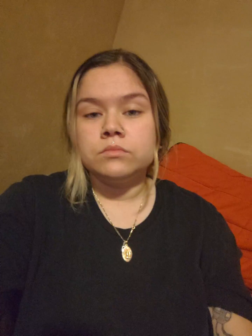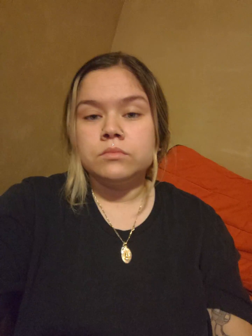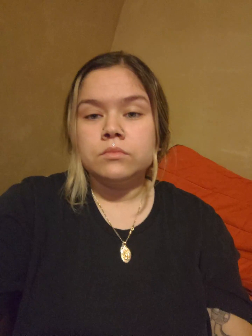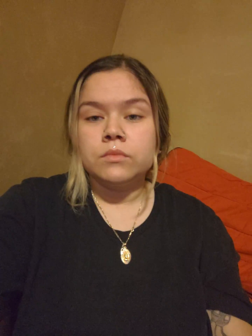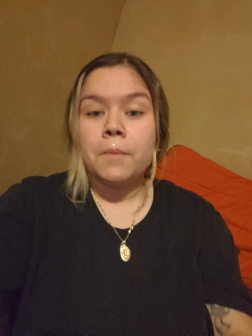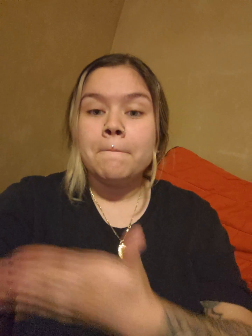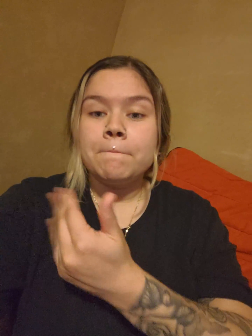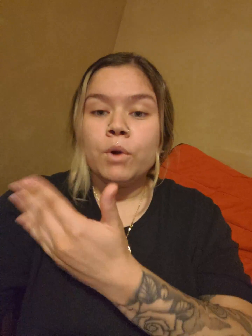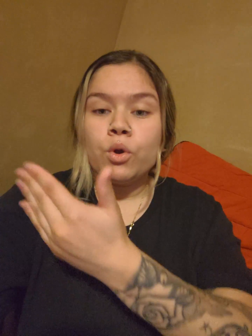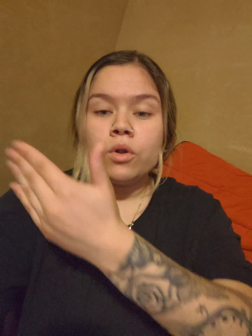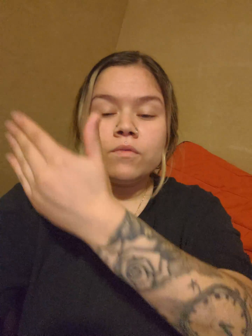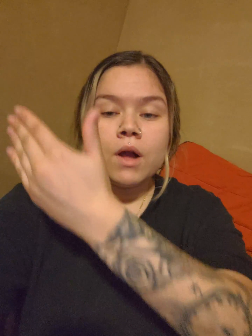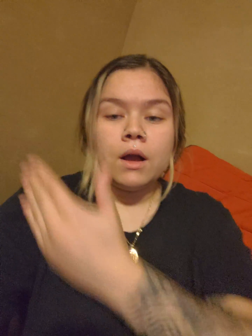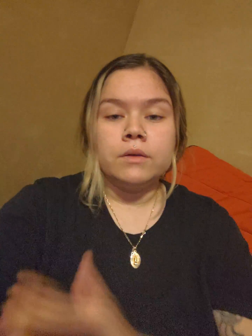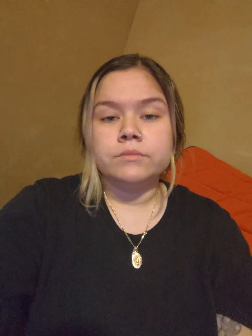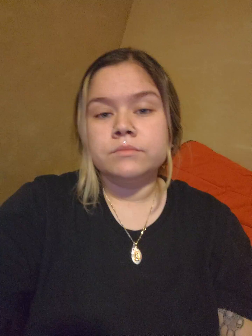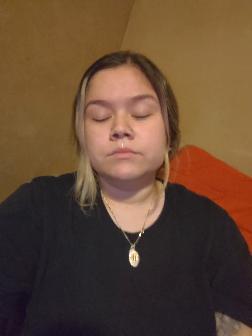butterfly